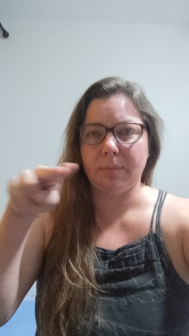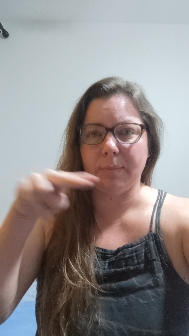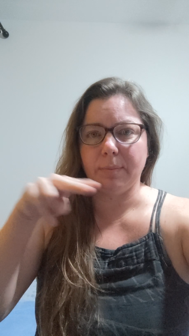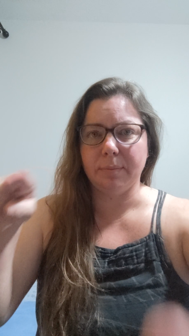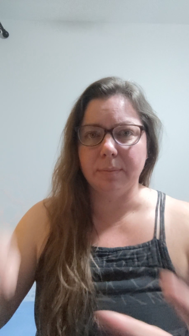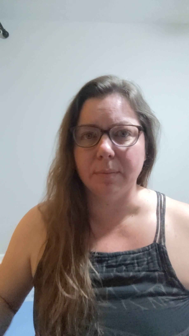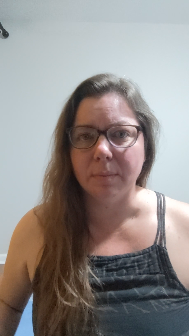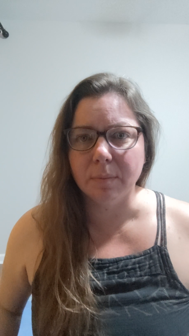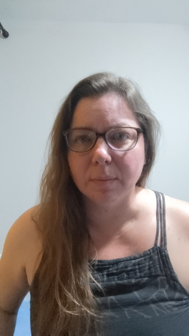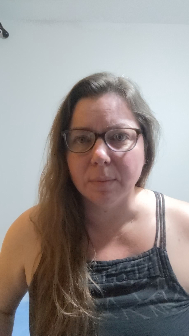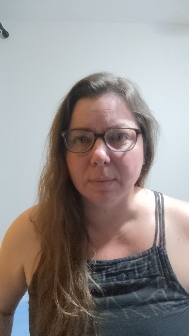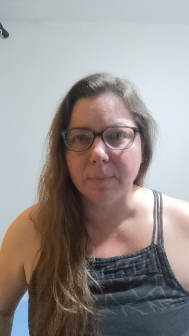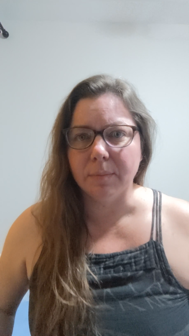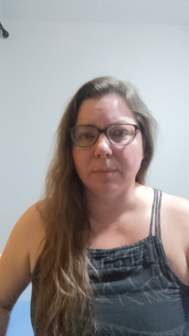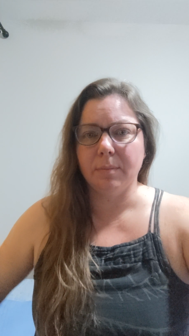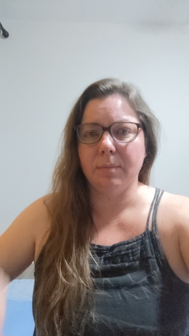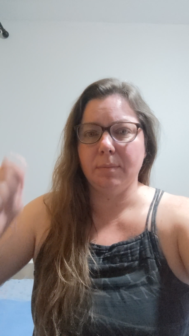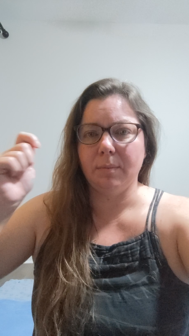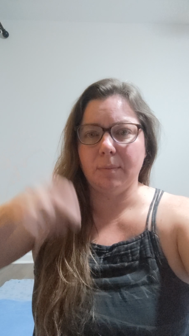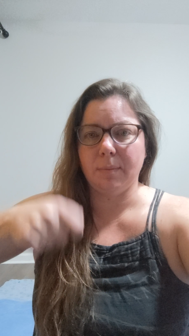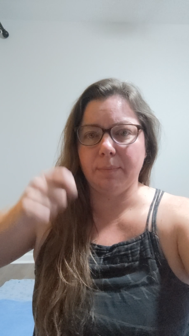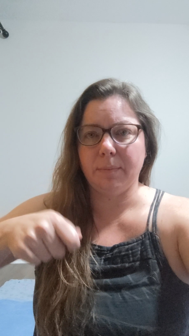hammer